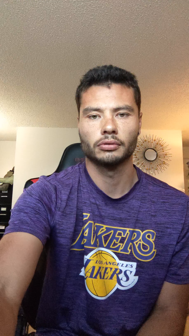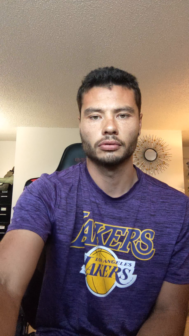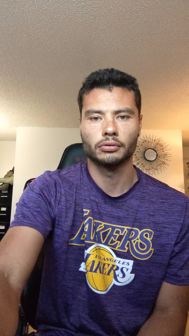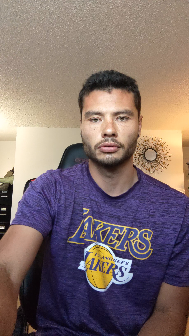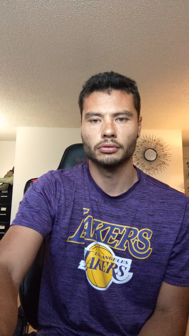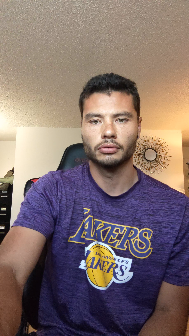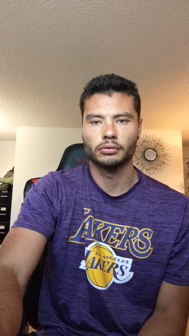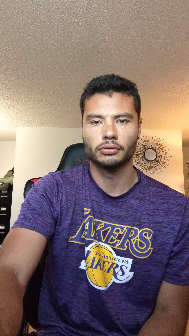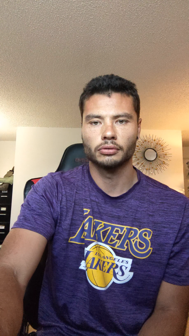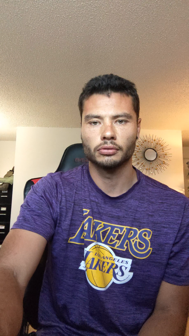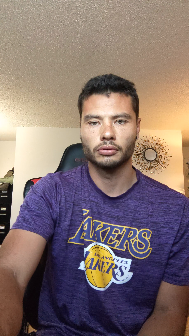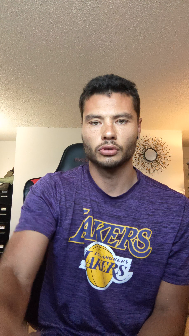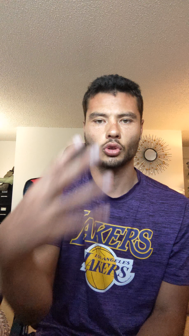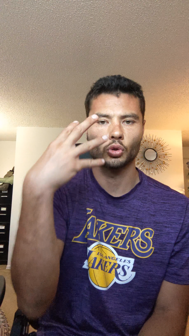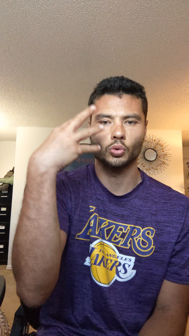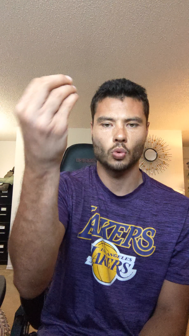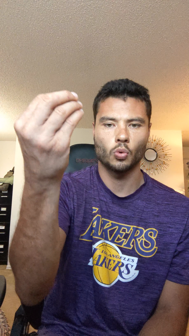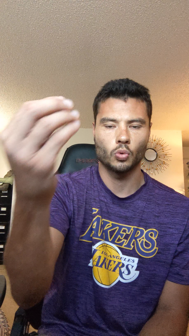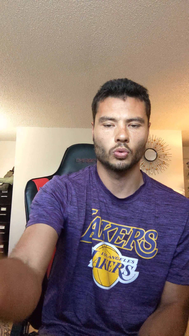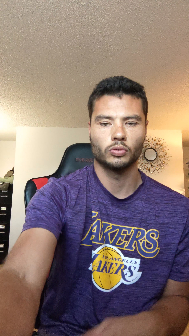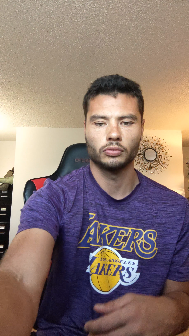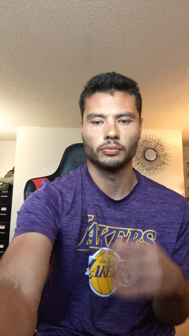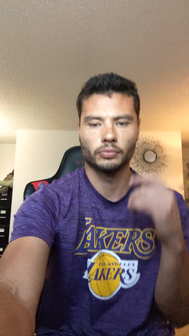going to